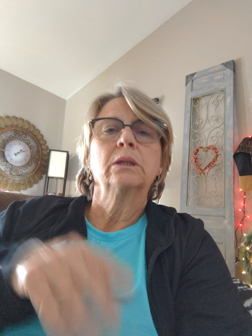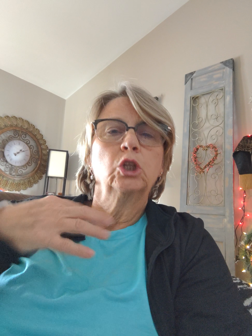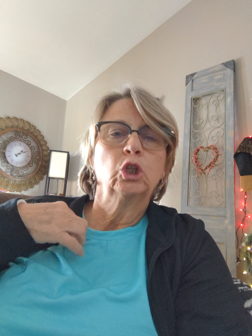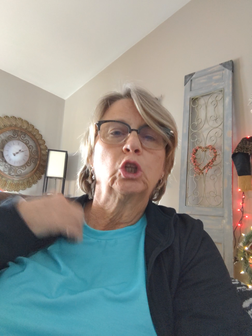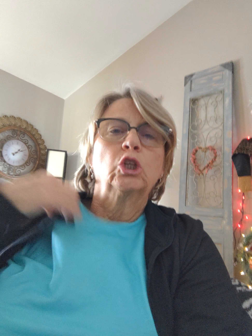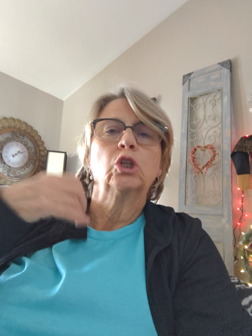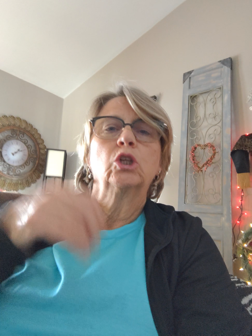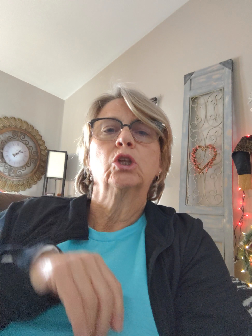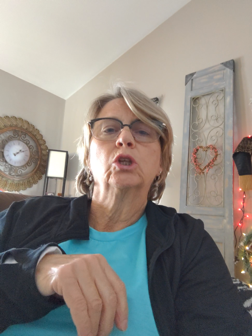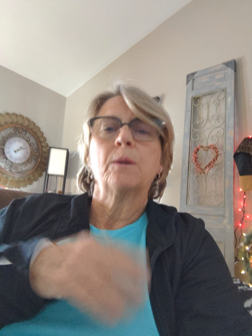shirt